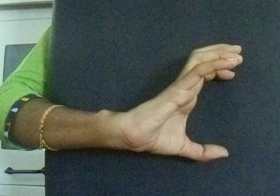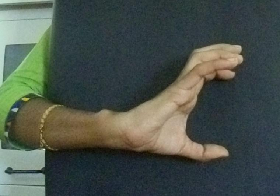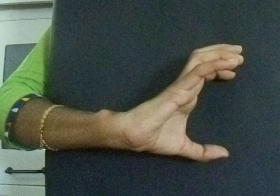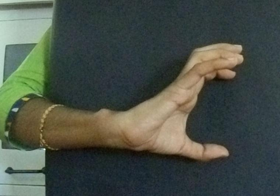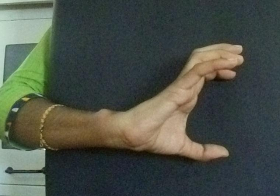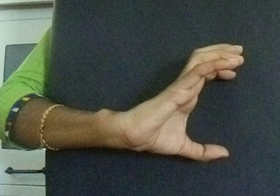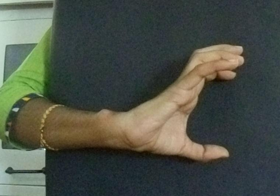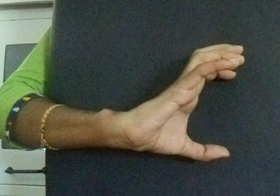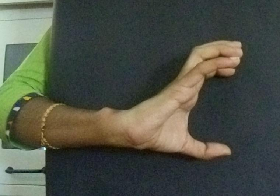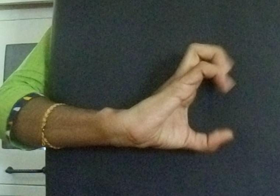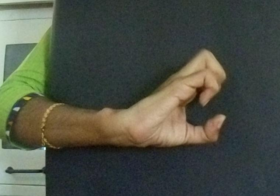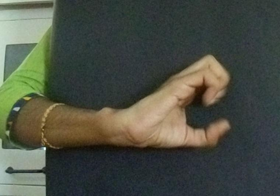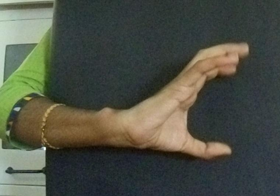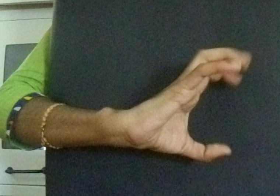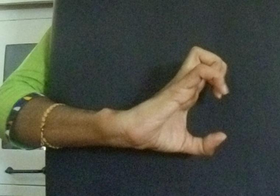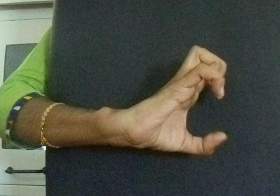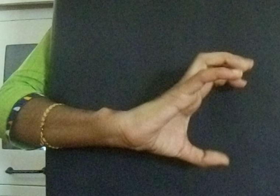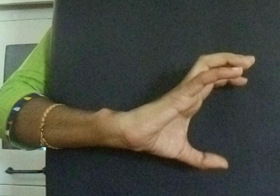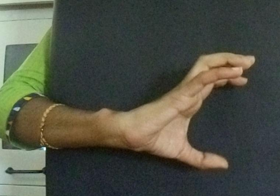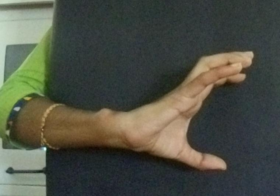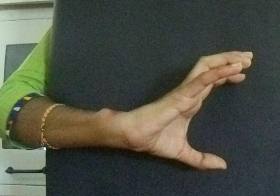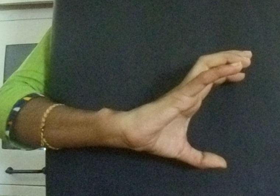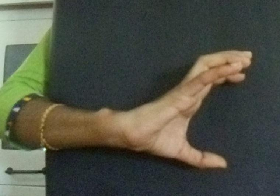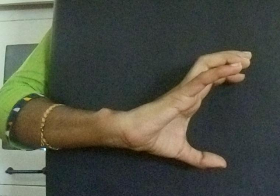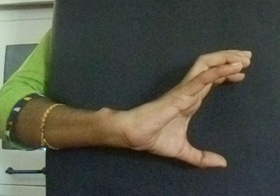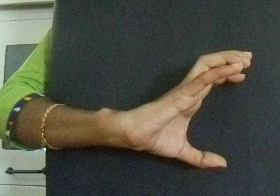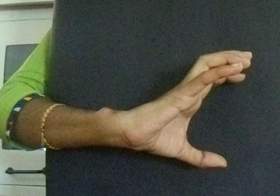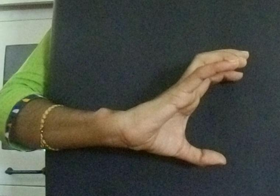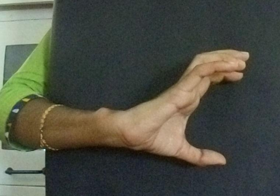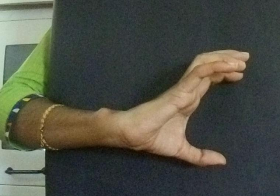pain